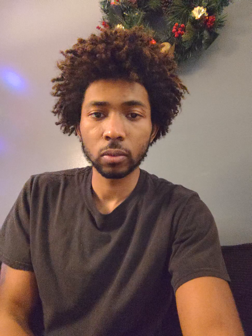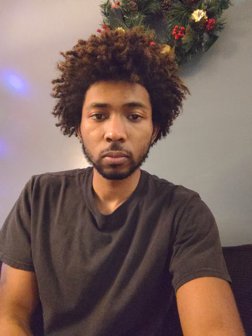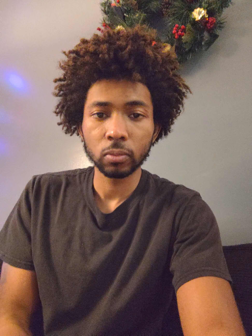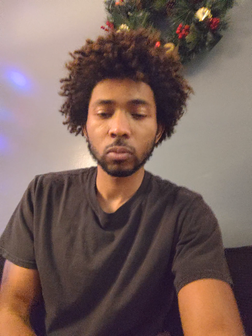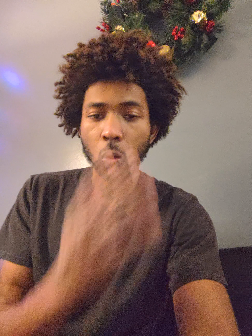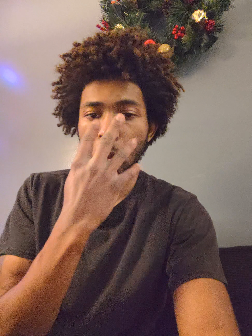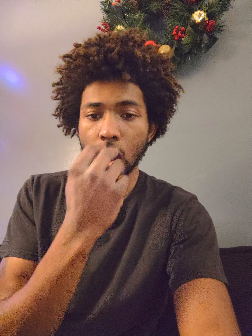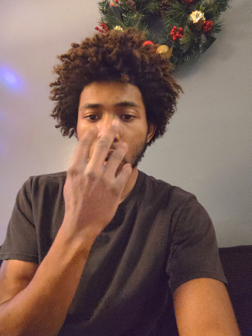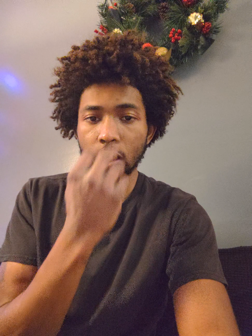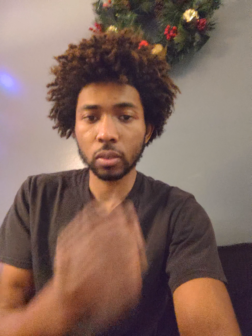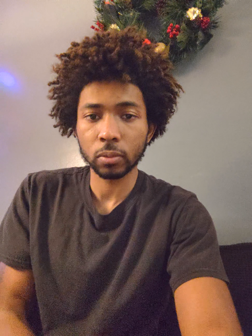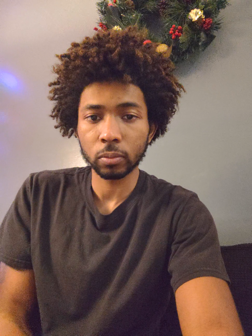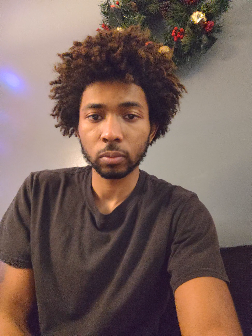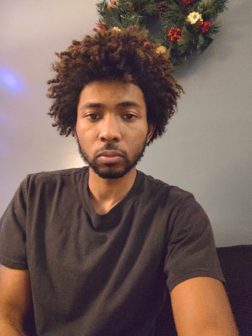wolf